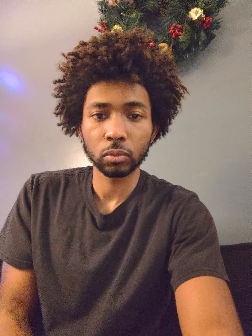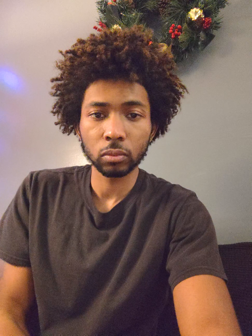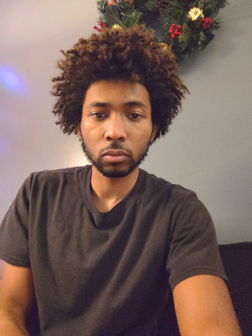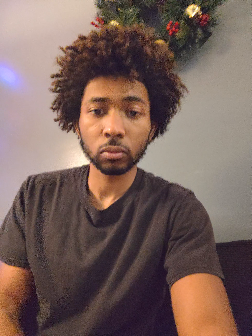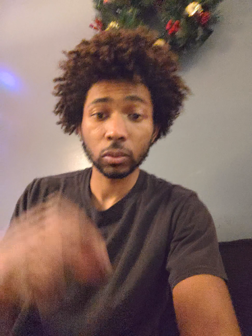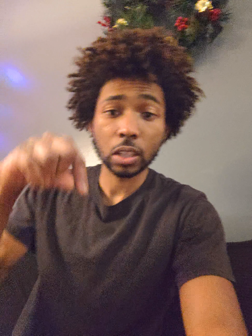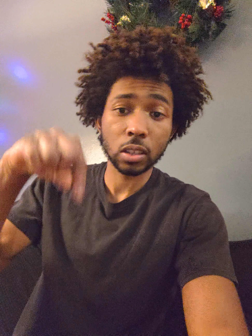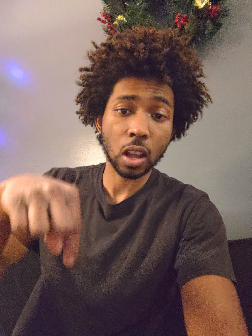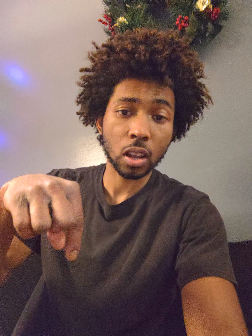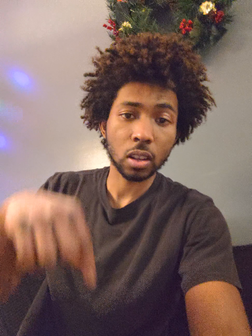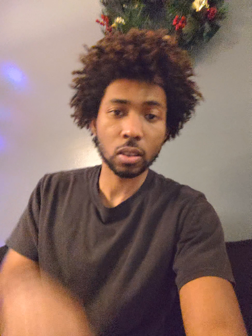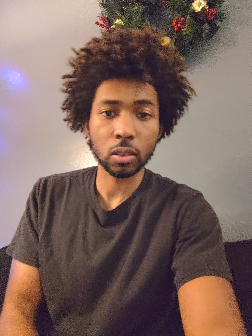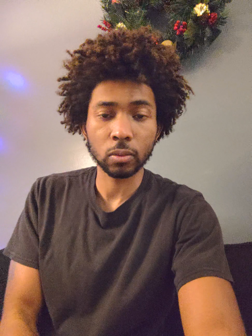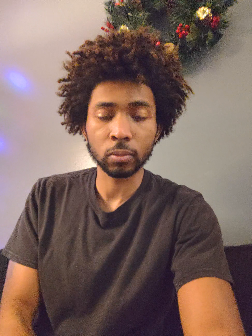down